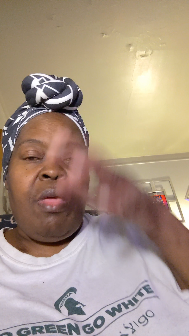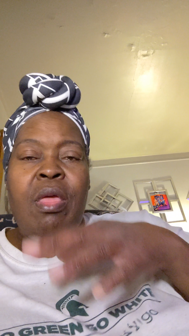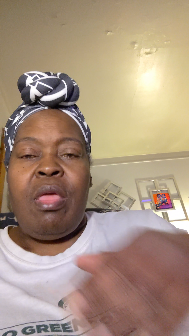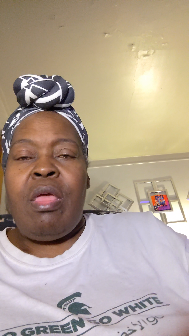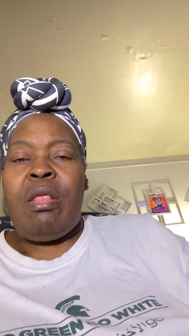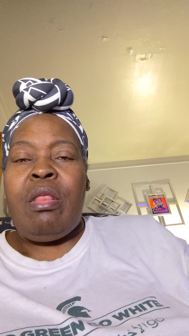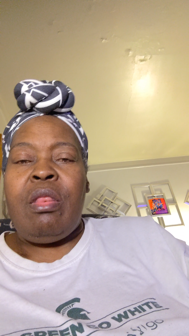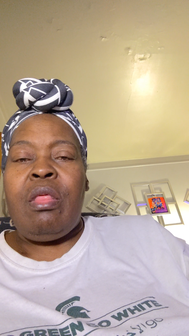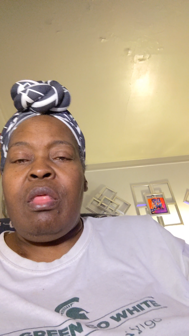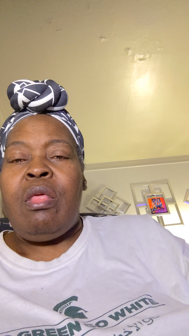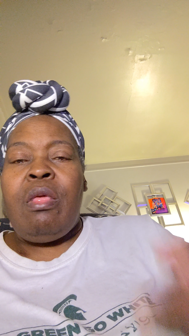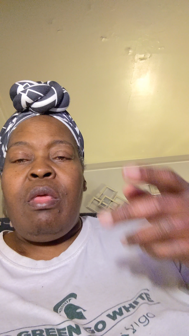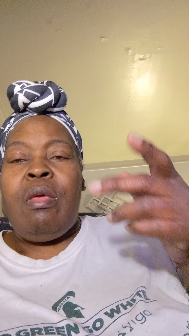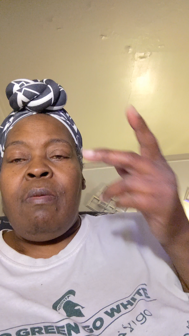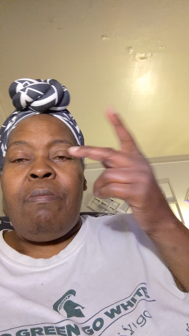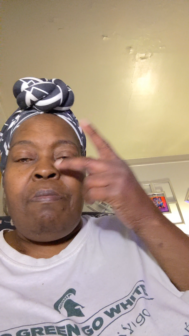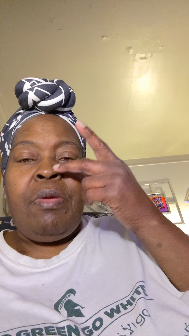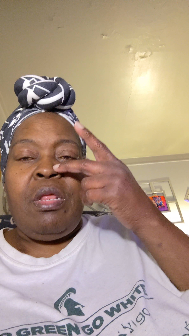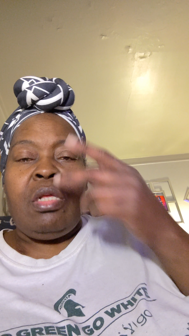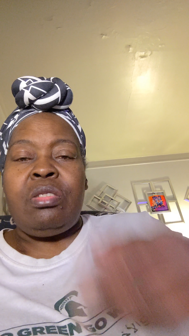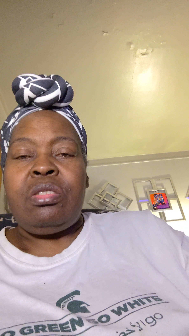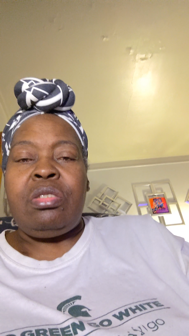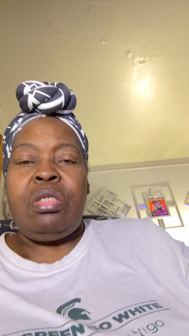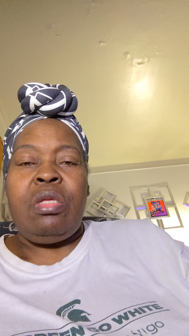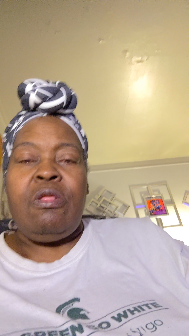penis